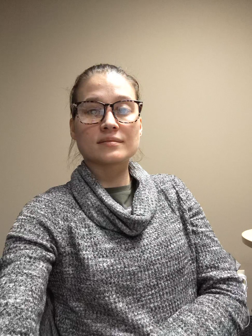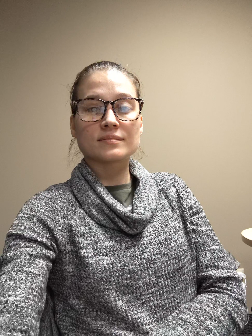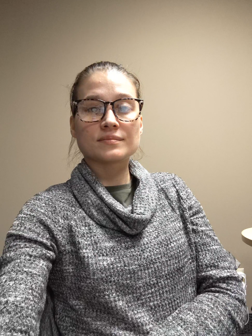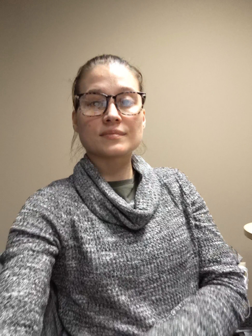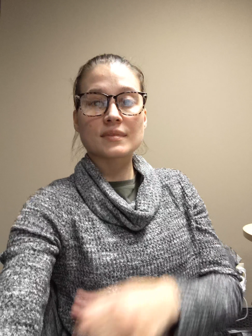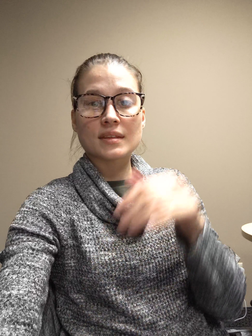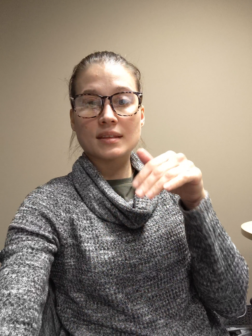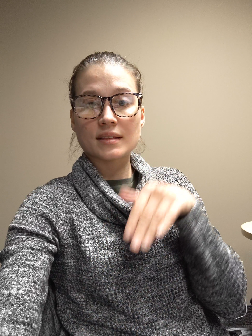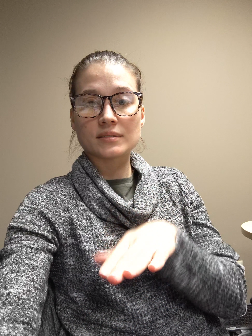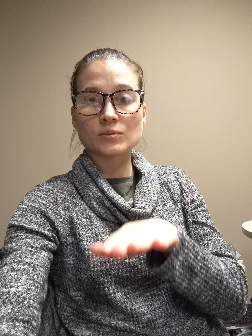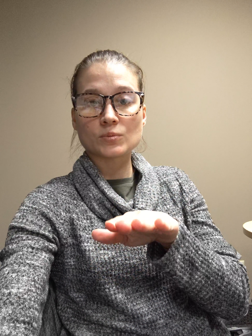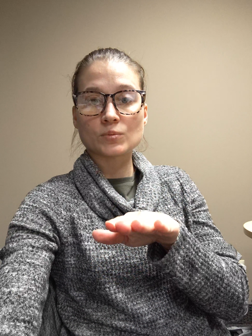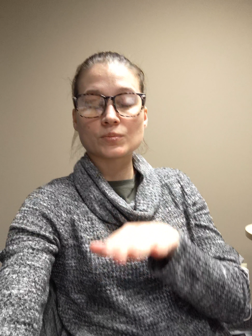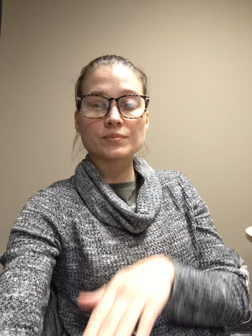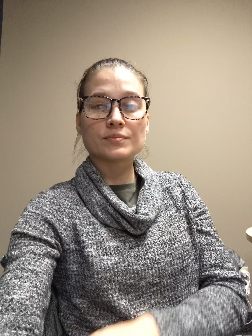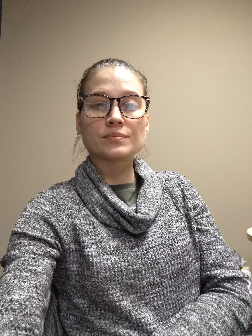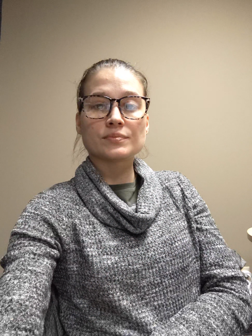into